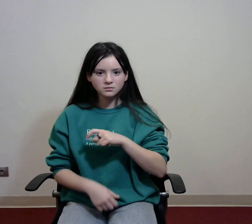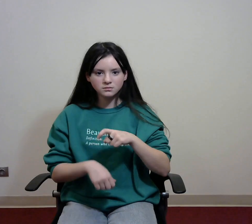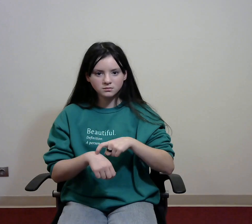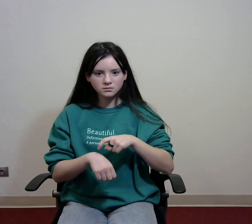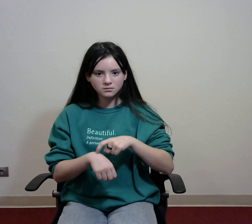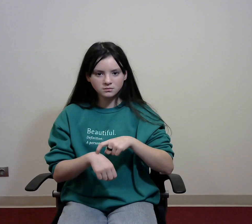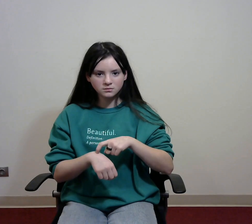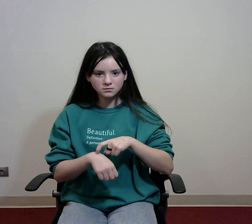saat